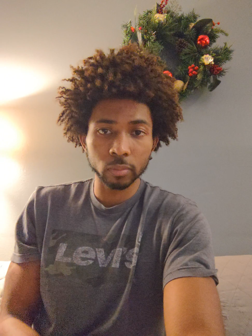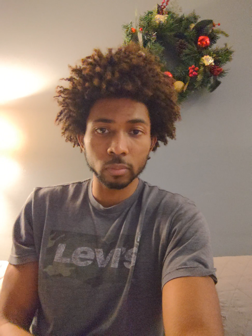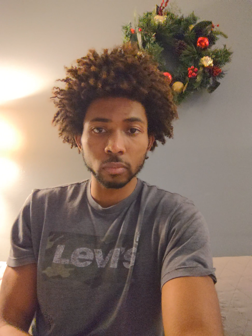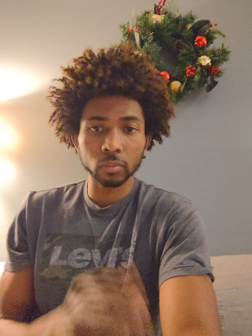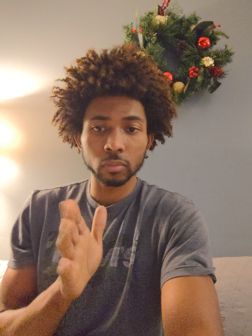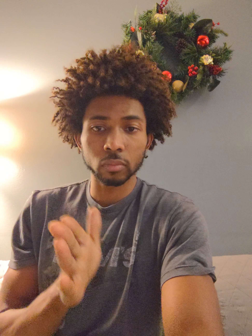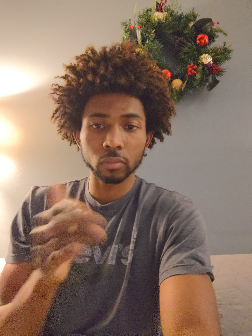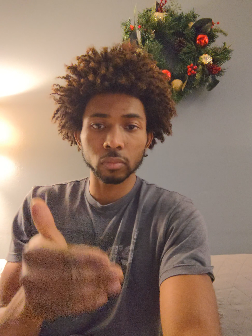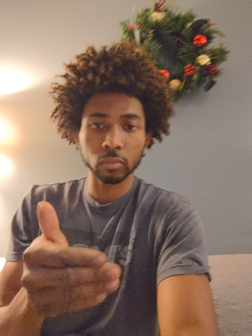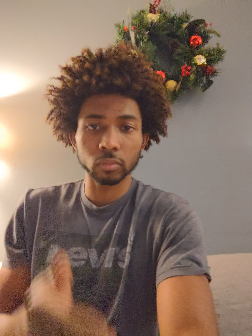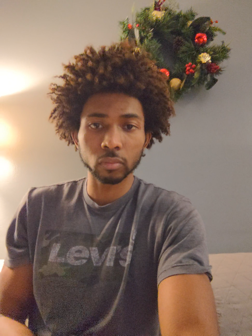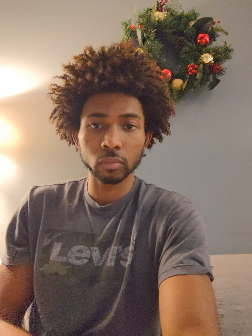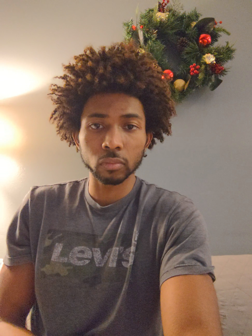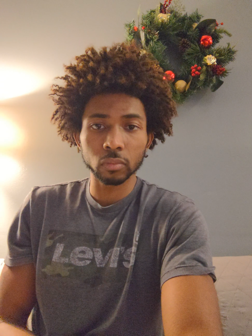room